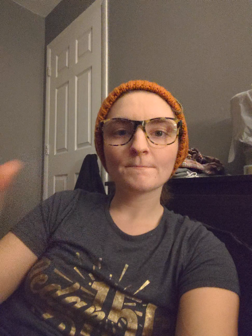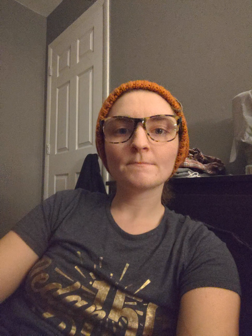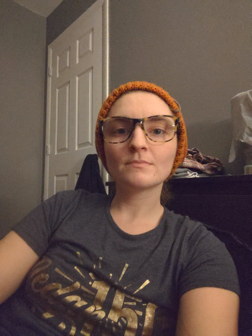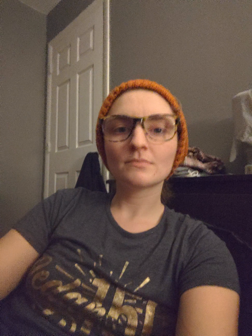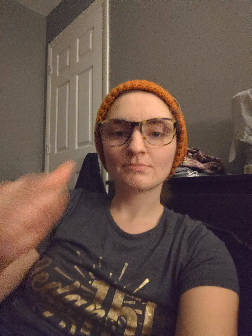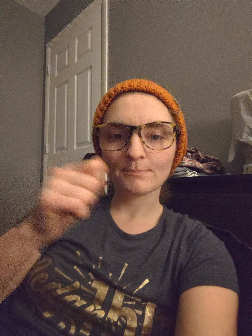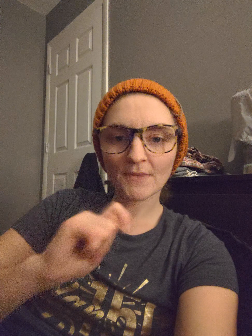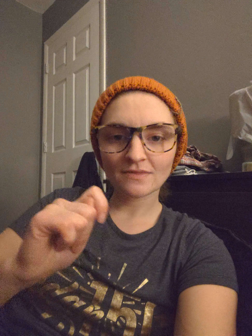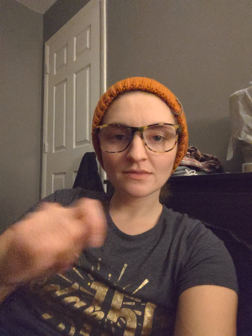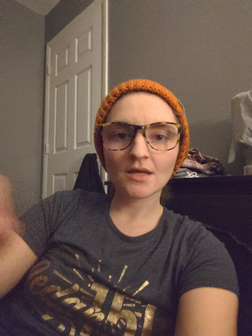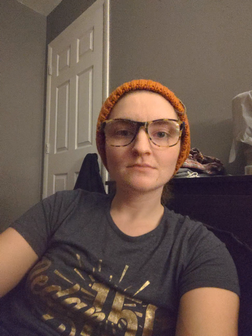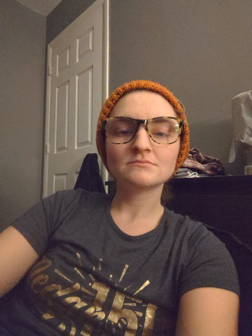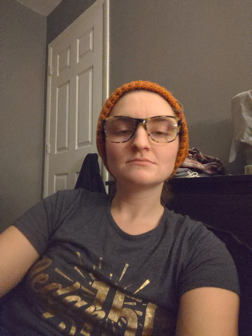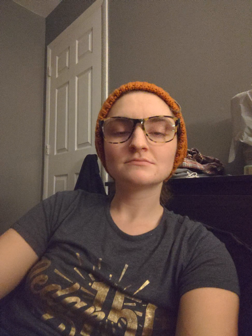potty